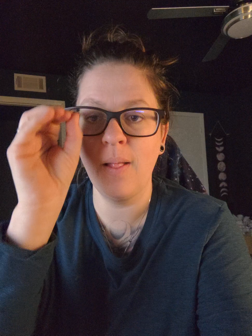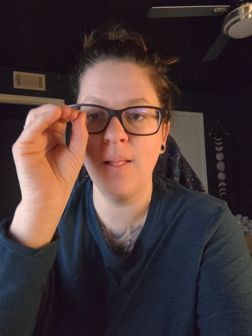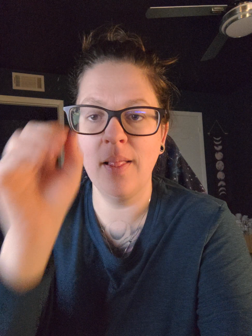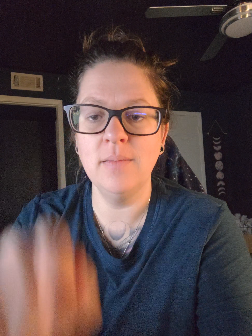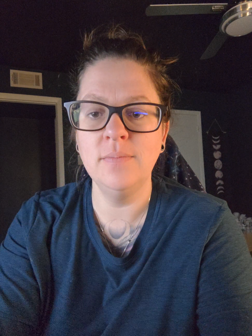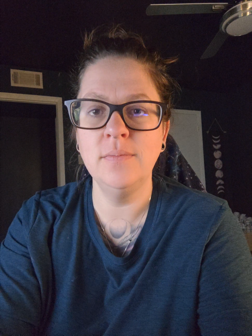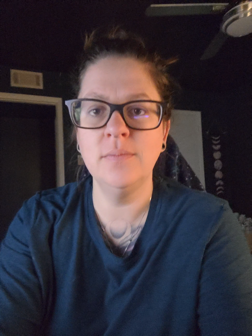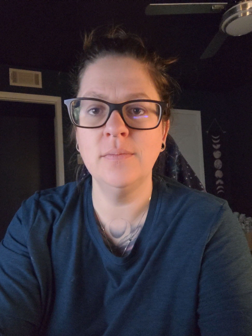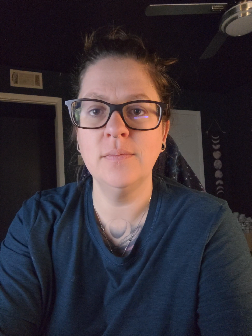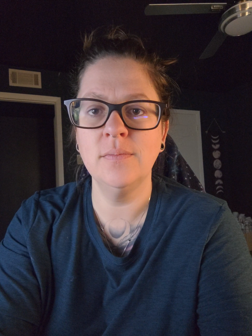owl